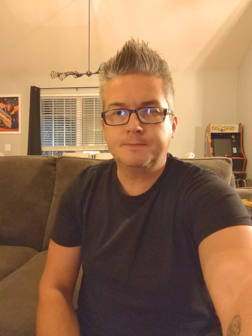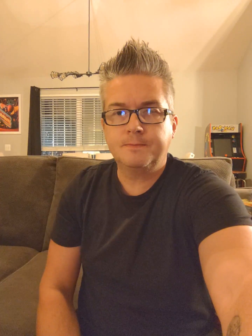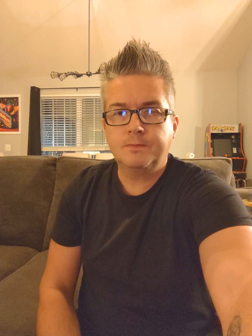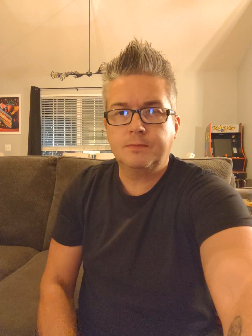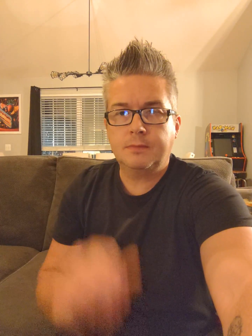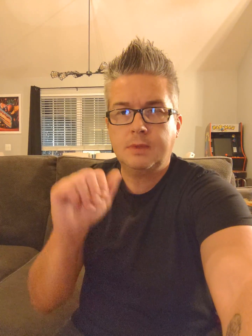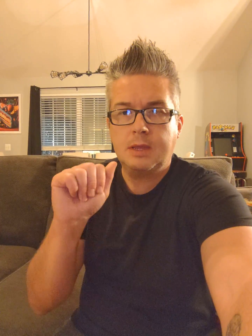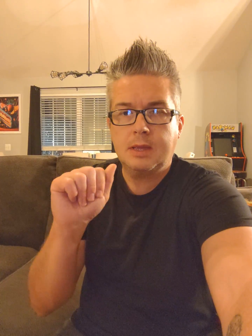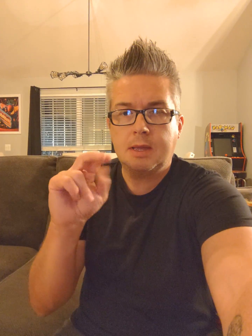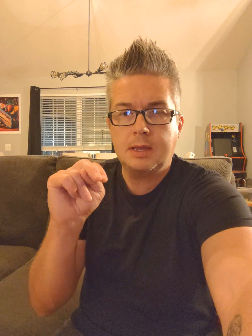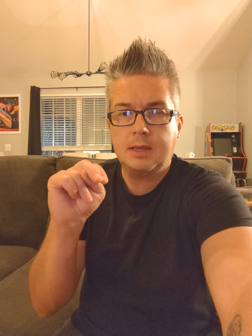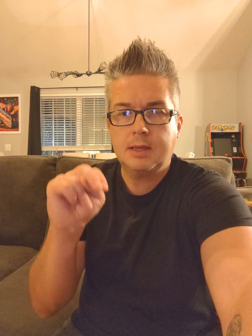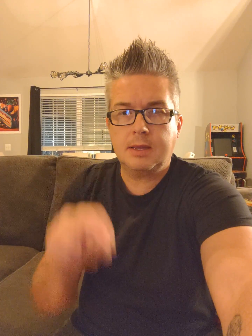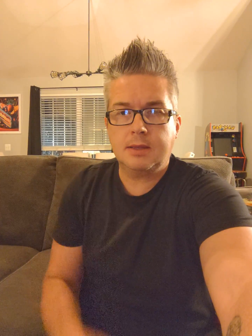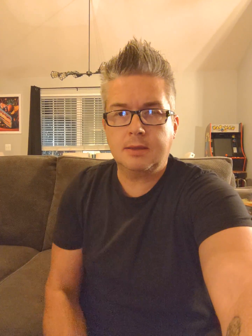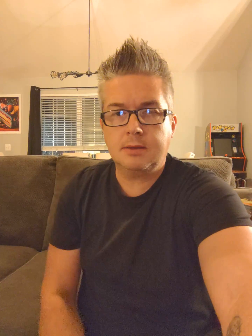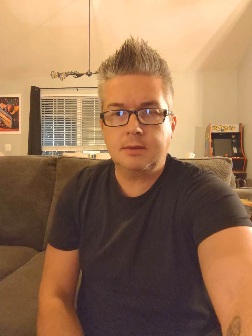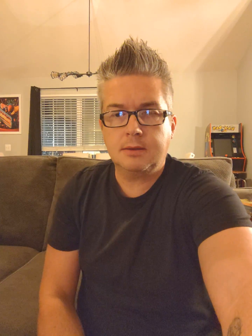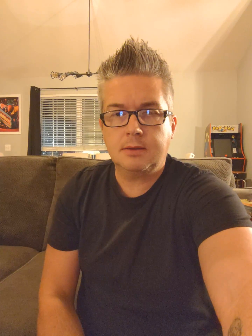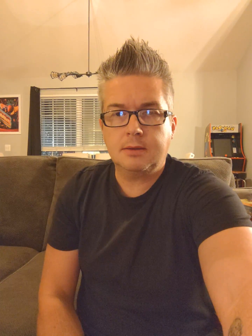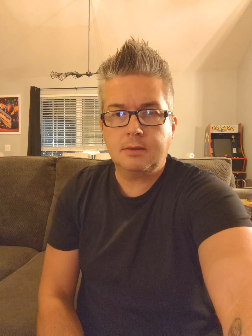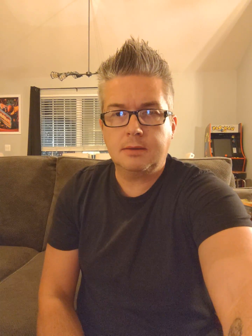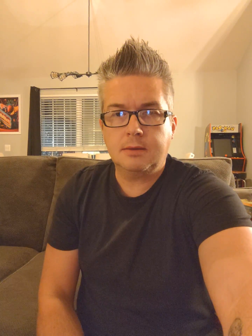an